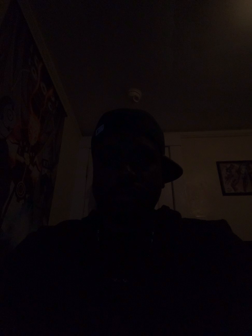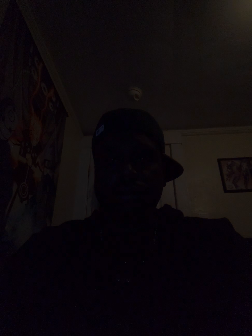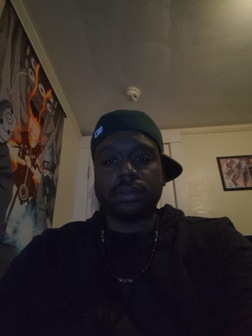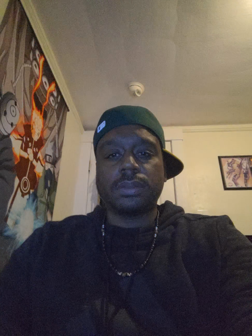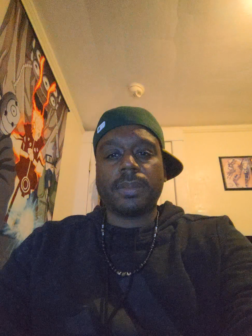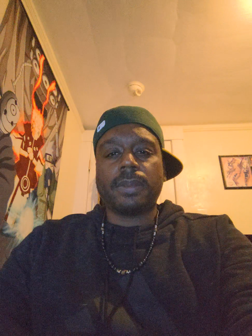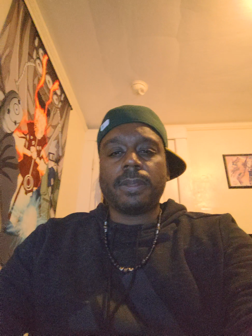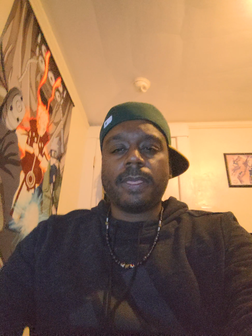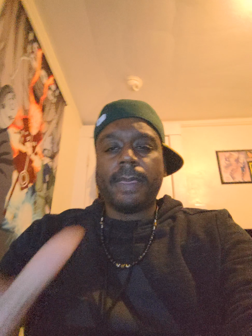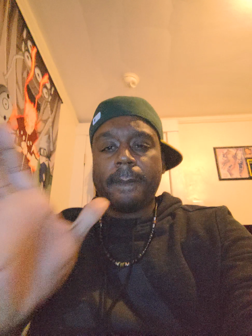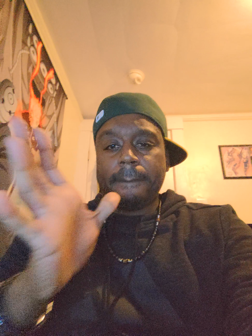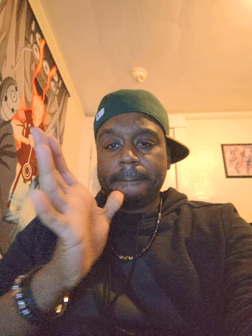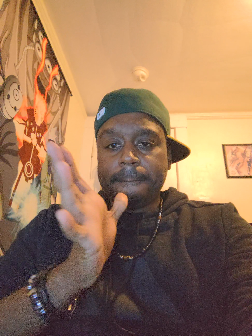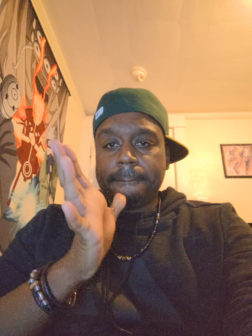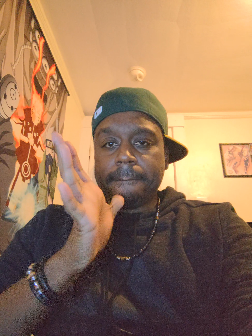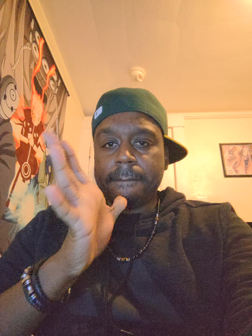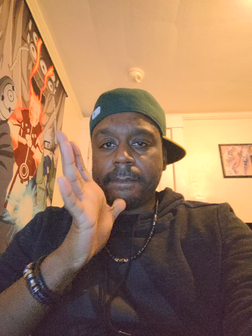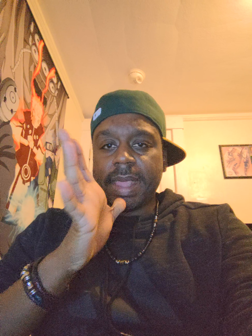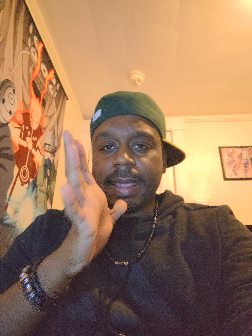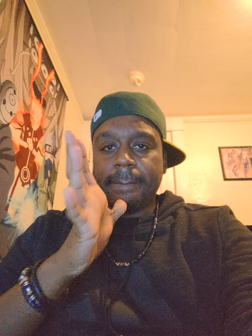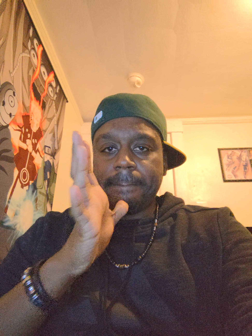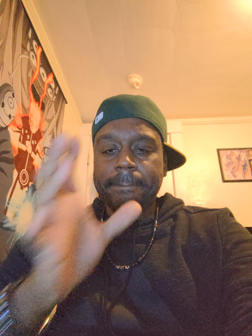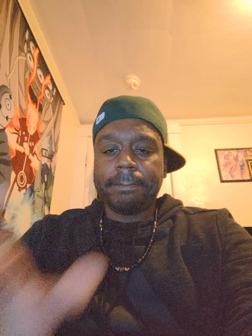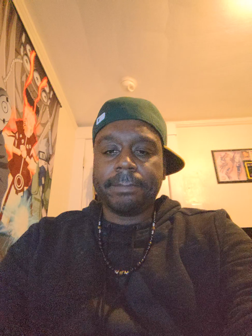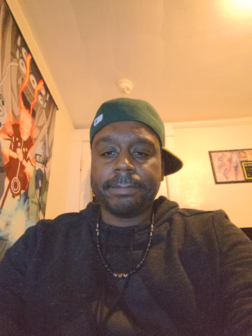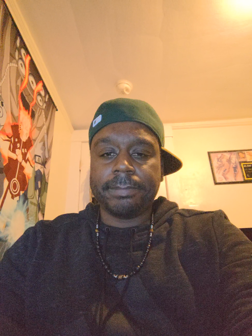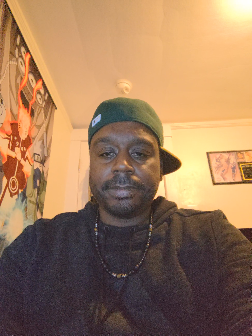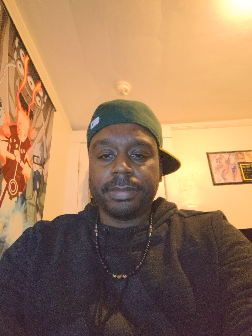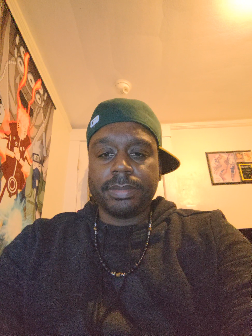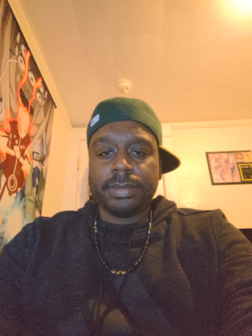mom